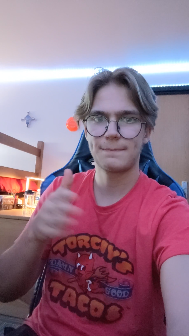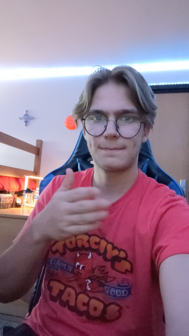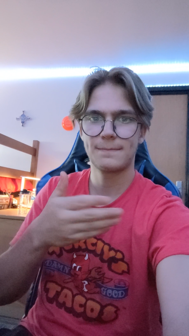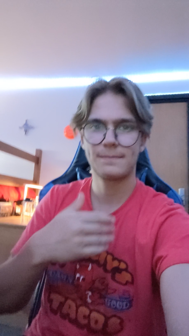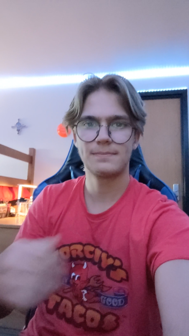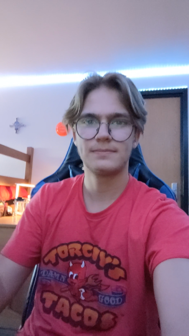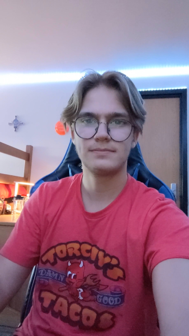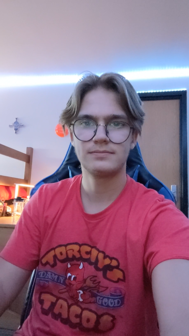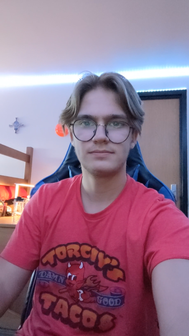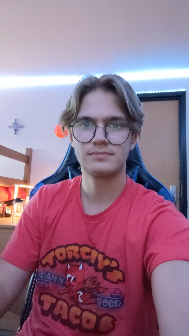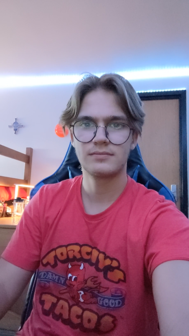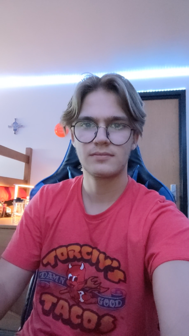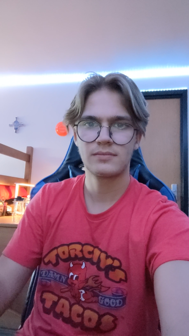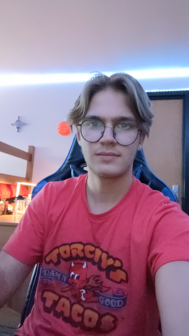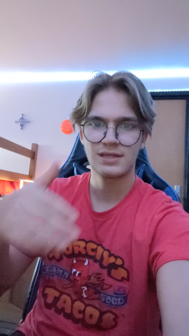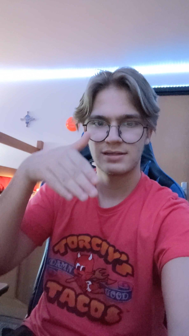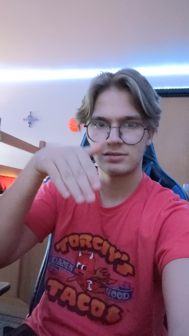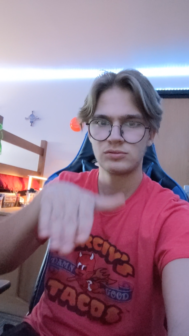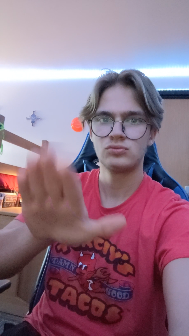enter